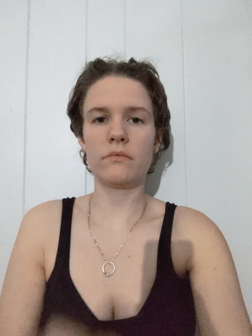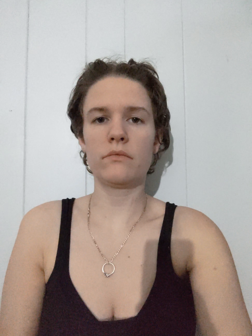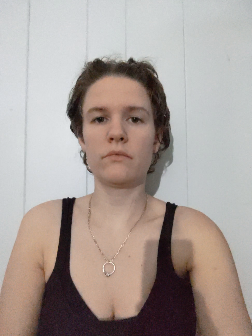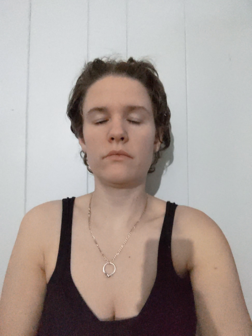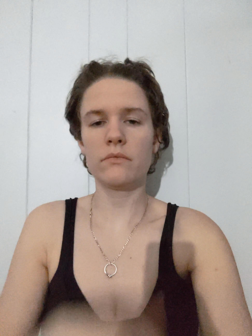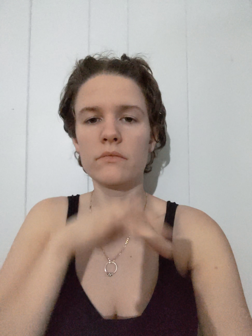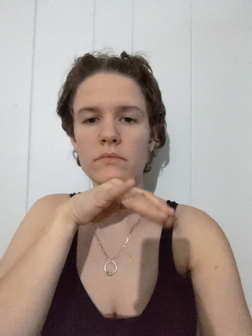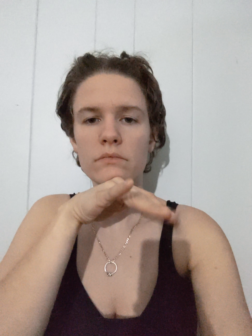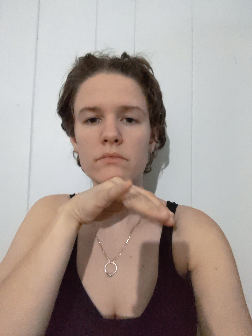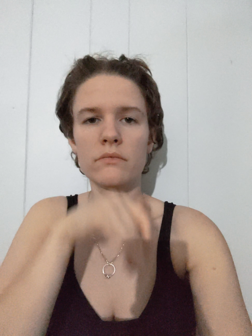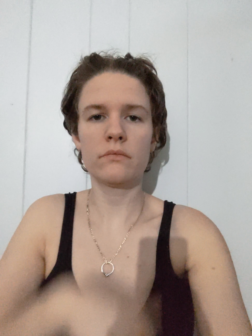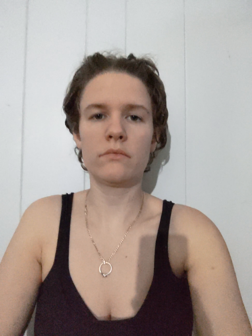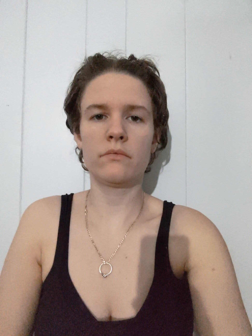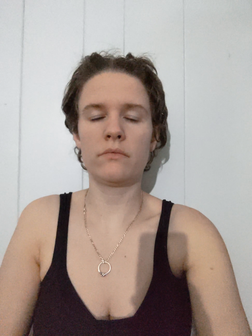dirty